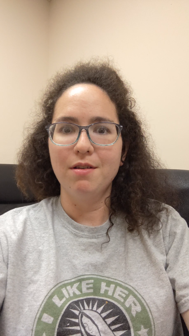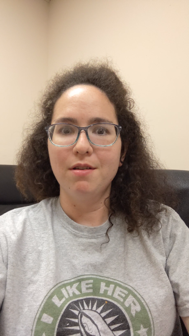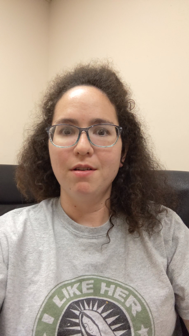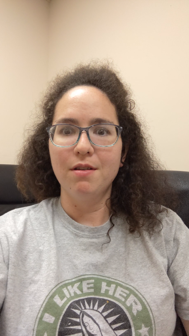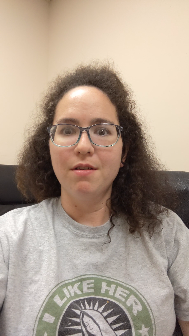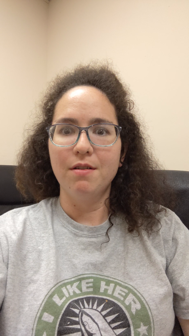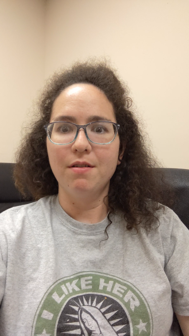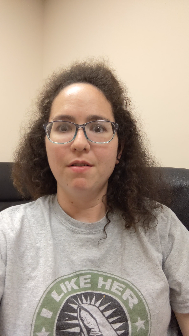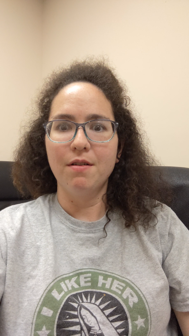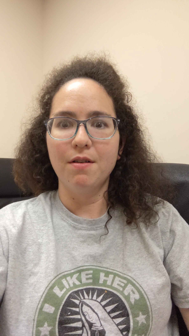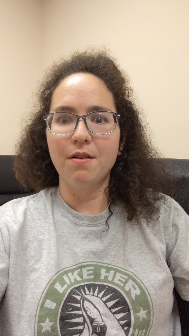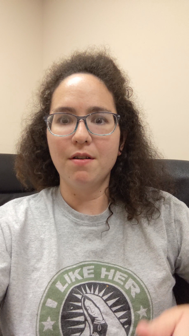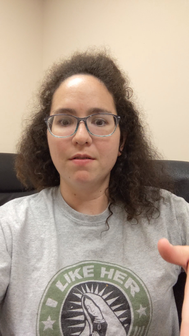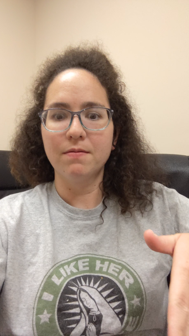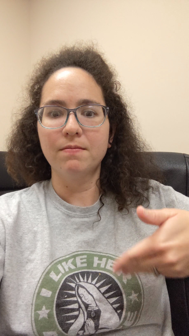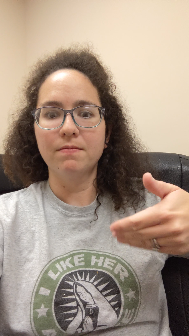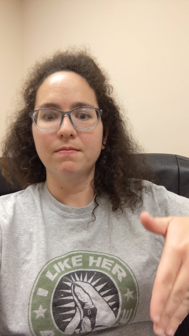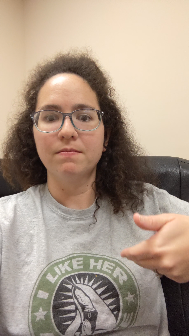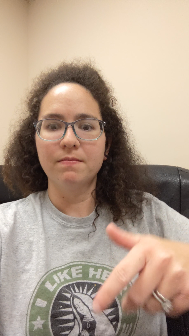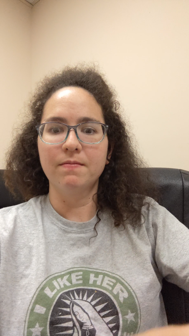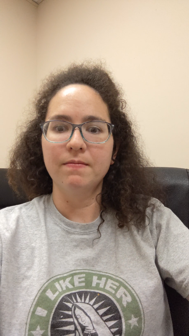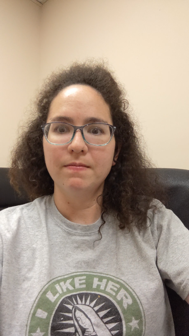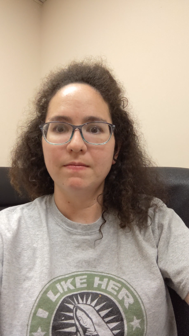pants